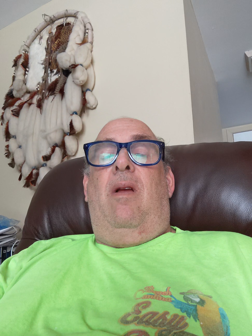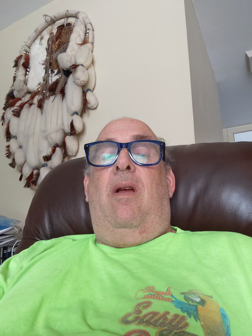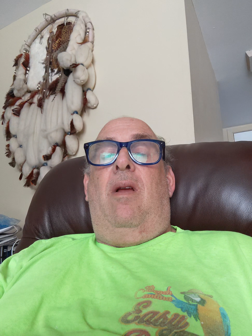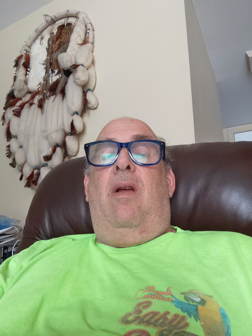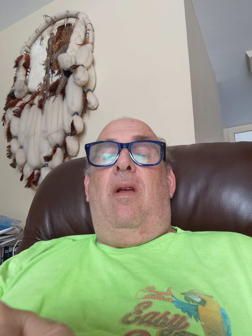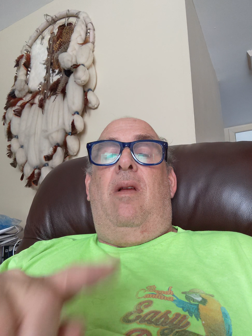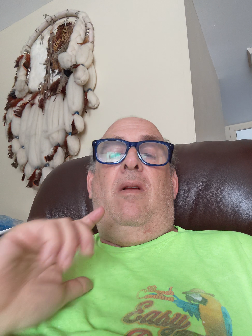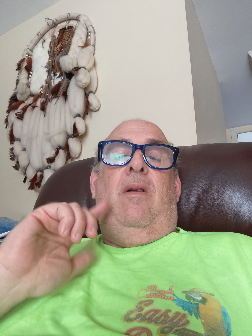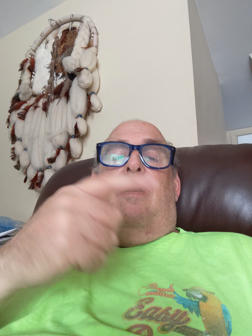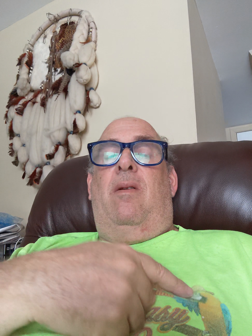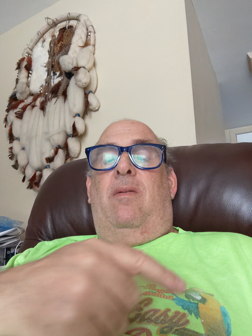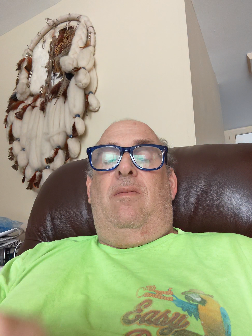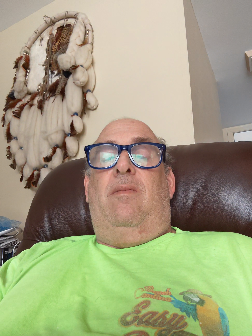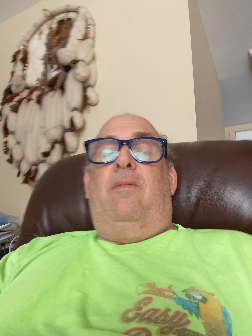we